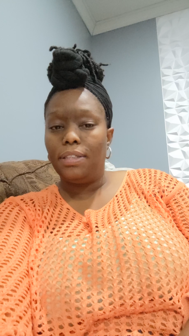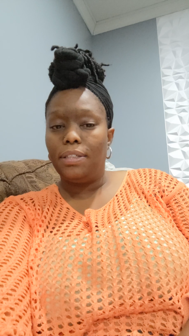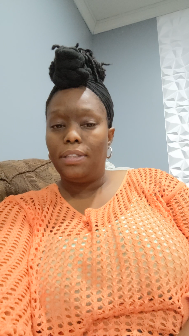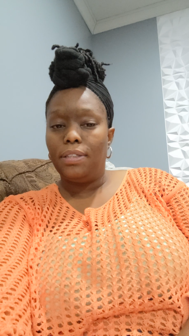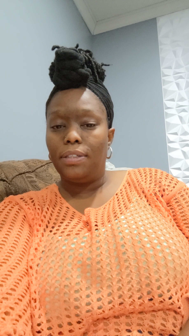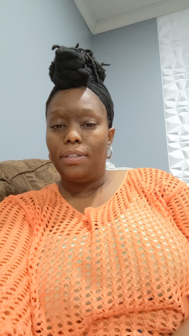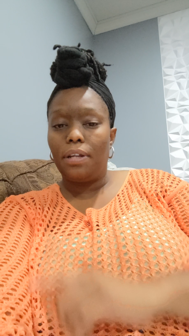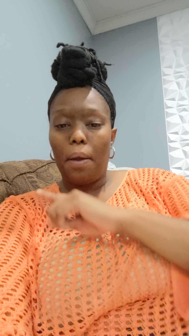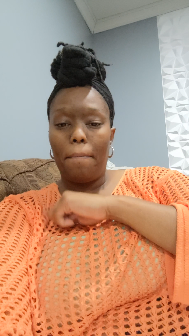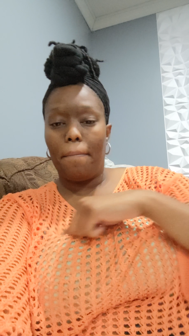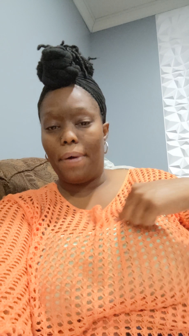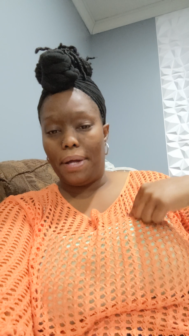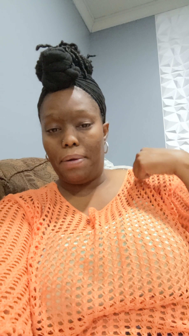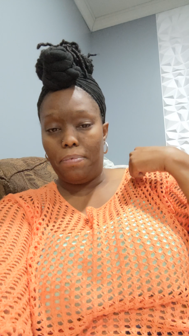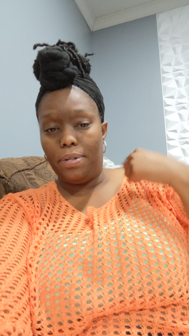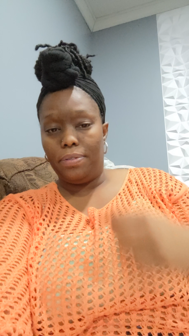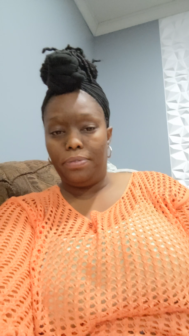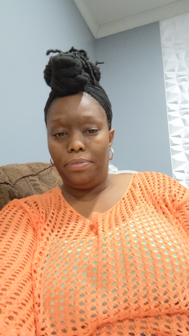bib